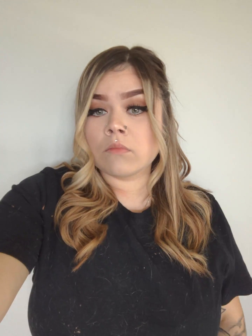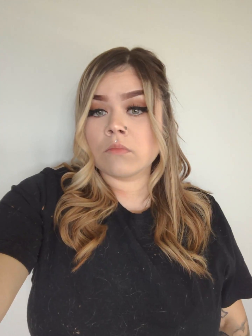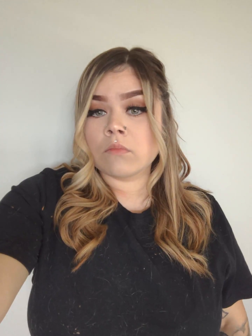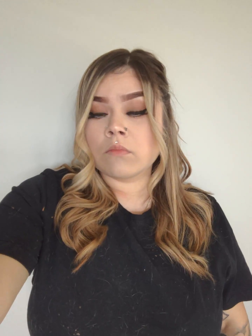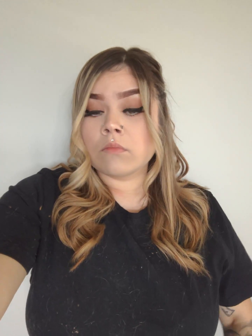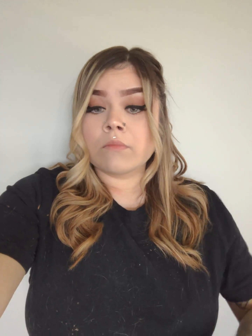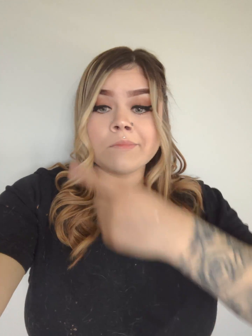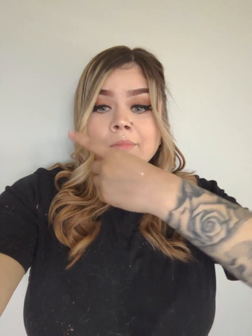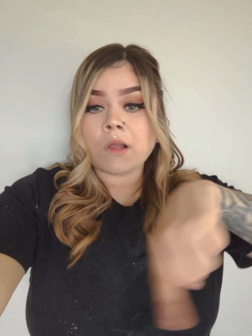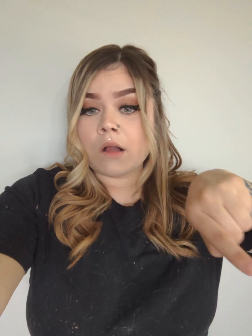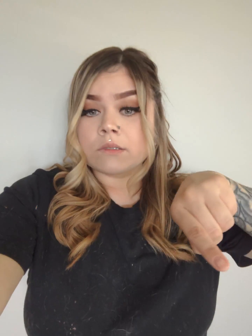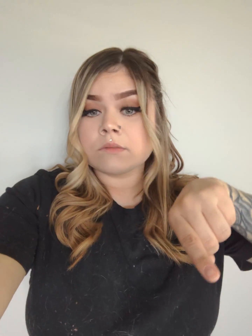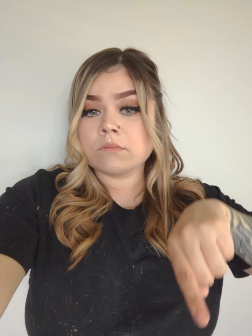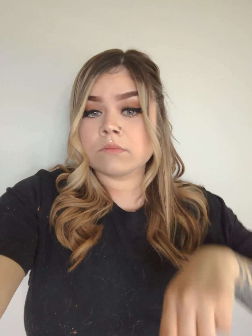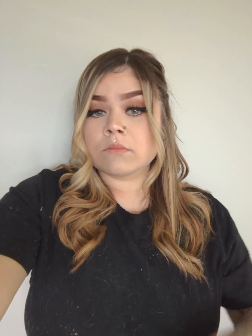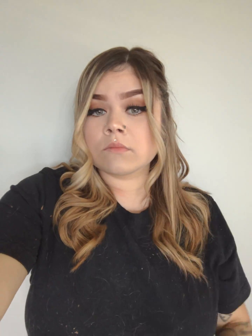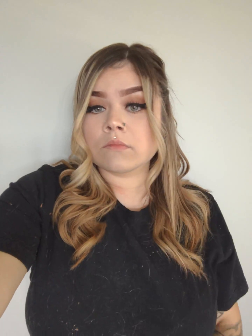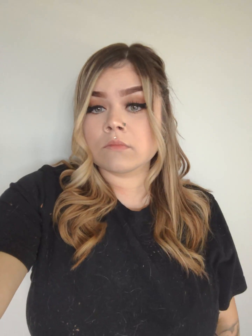cut